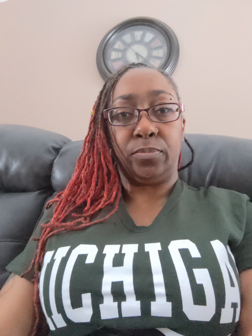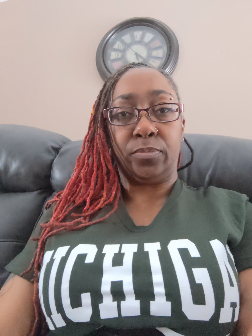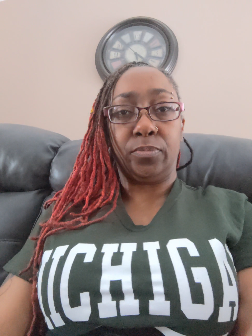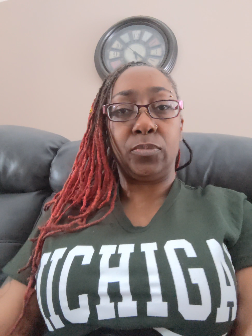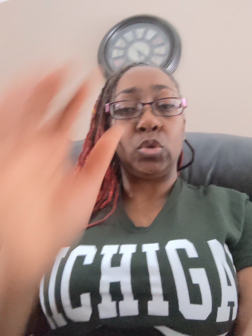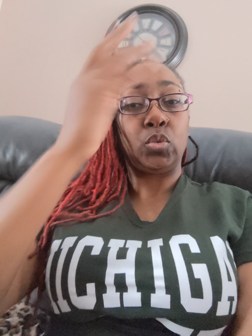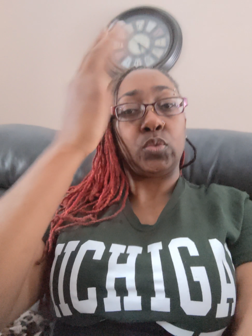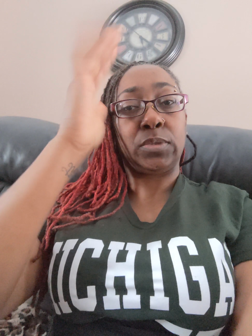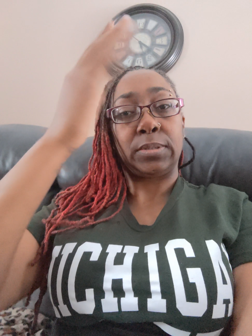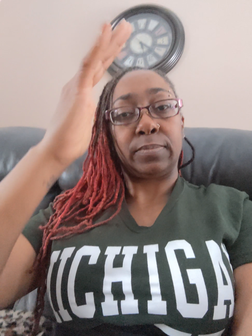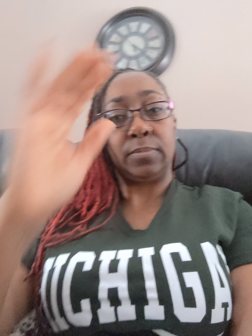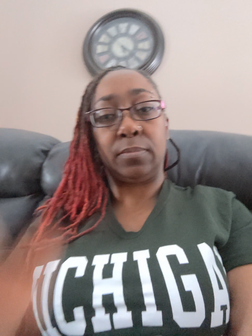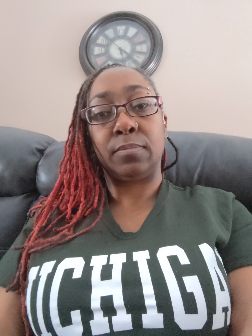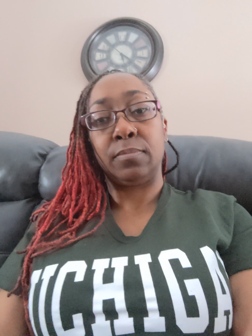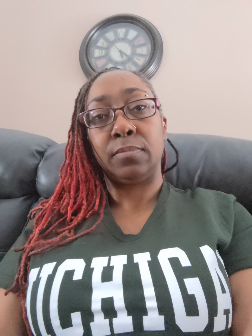tree